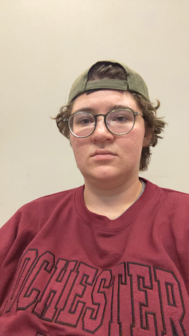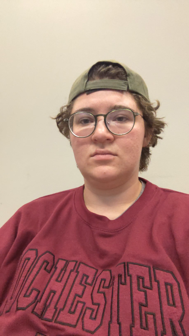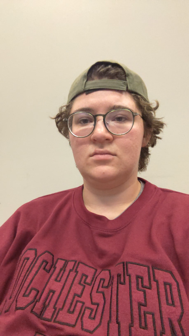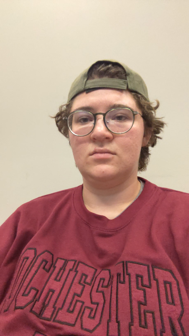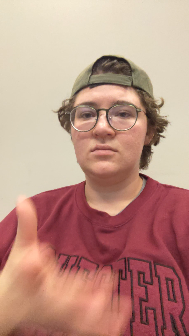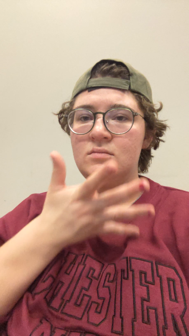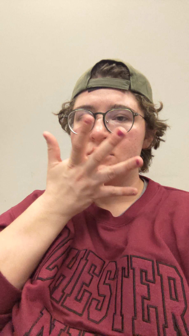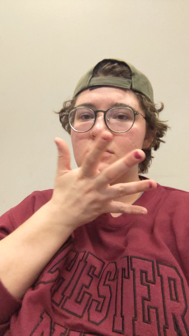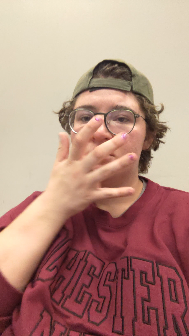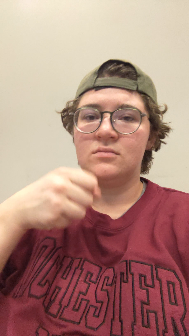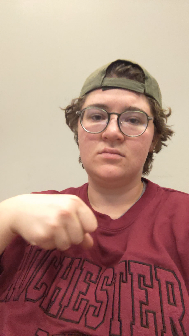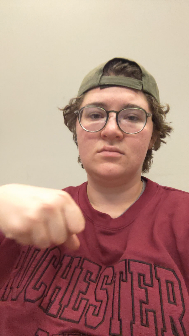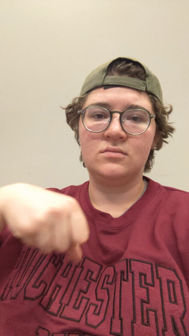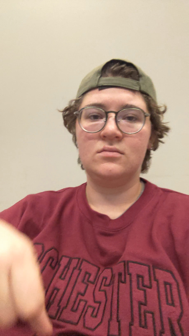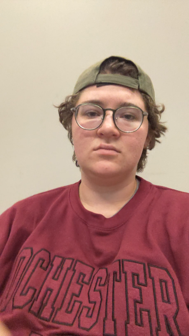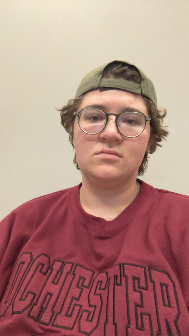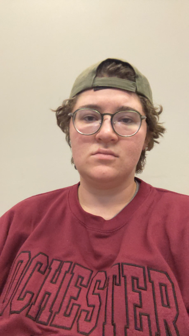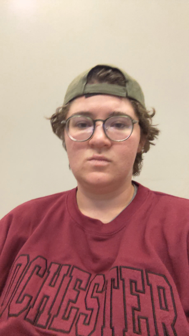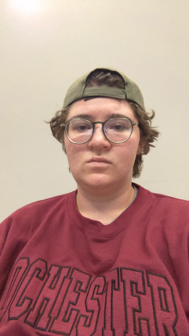lawn mower